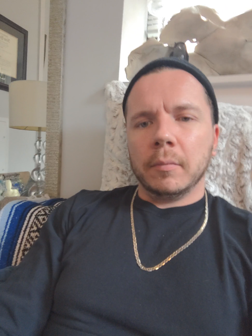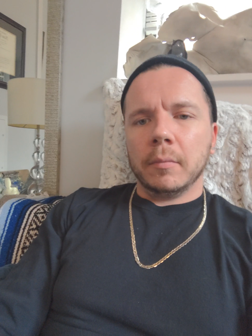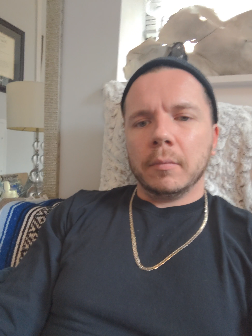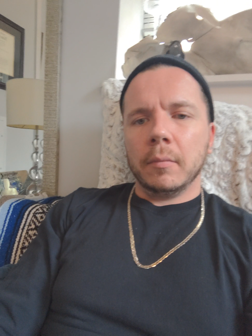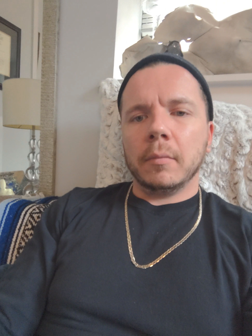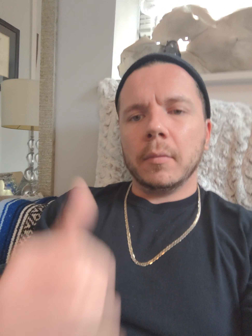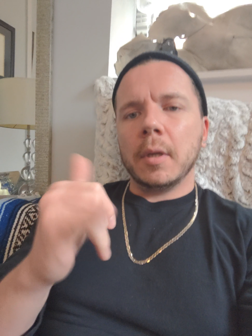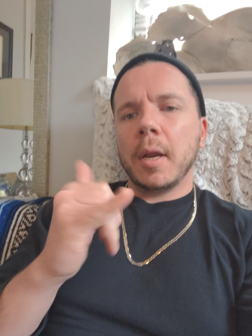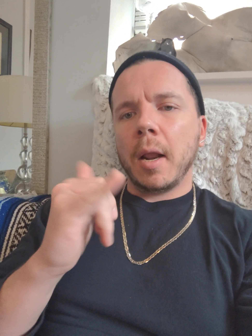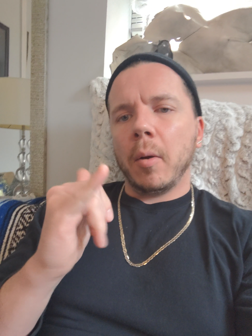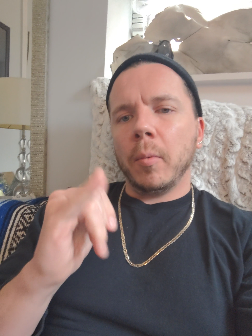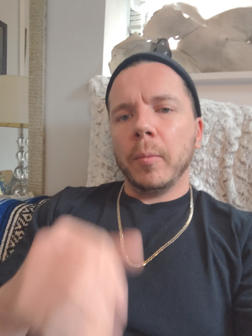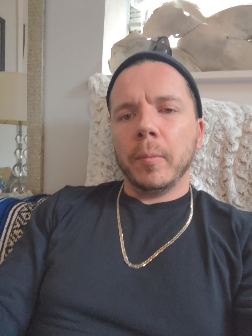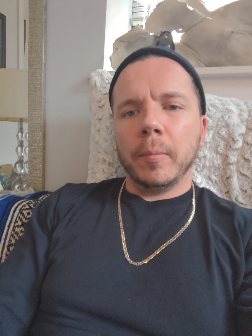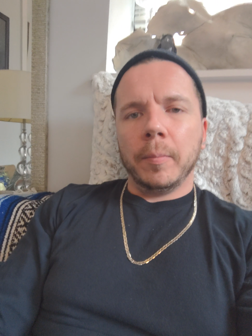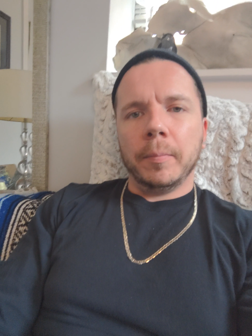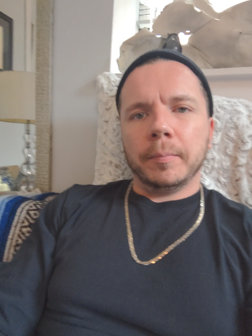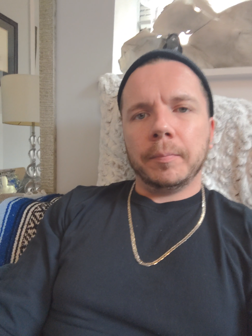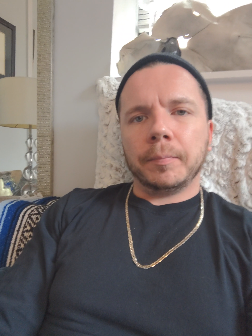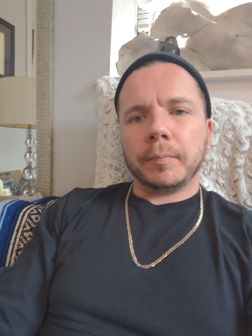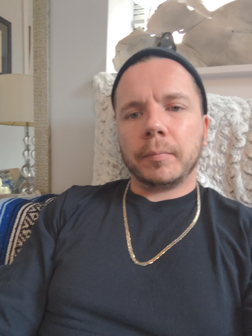yellow